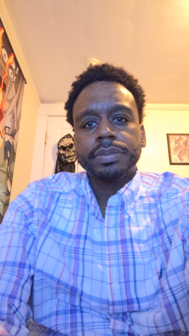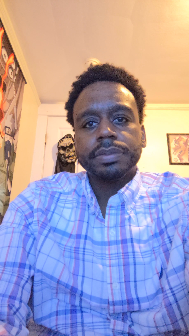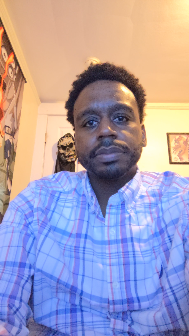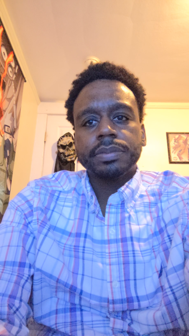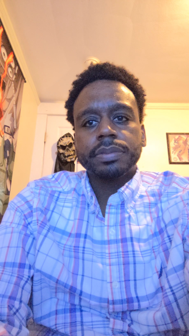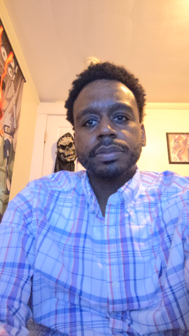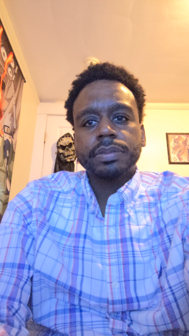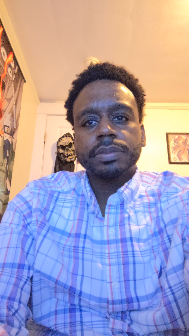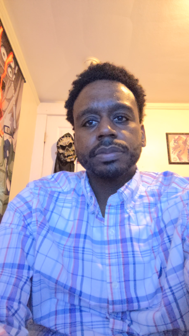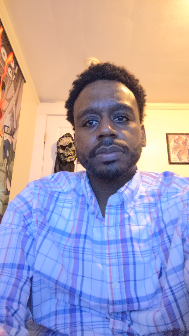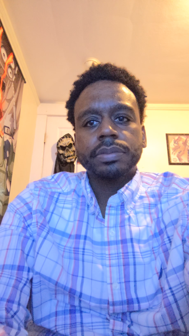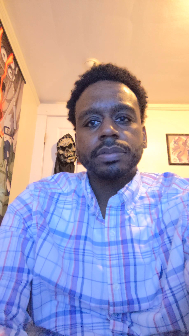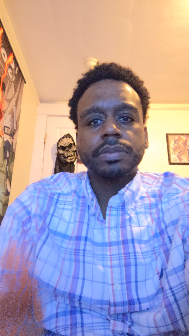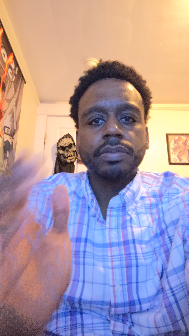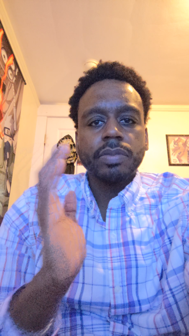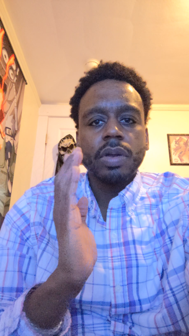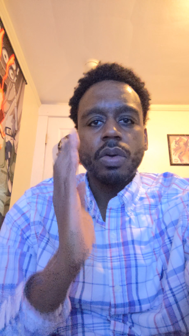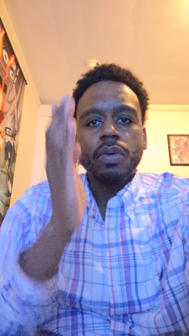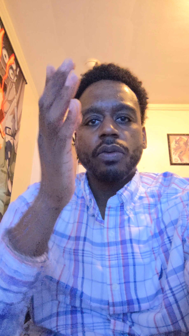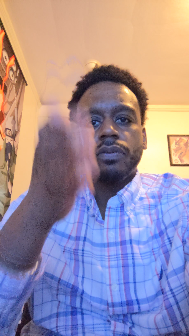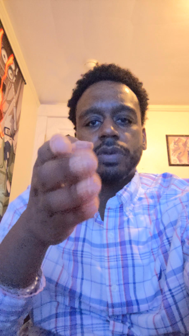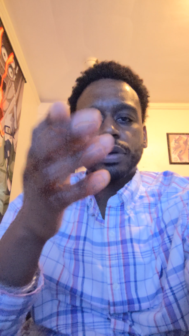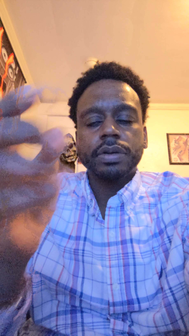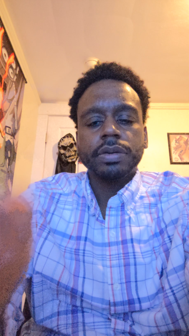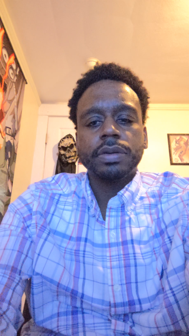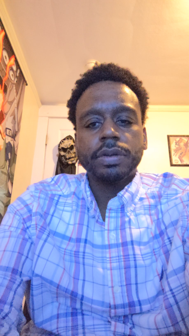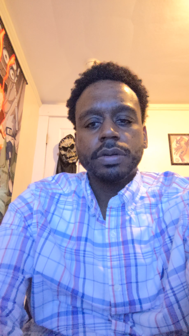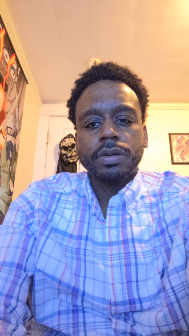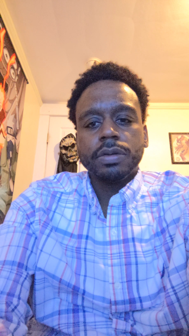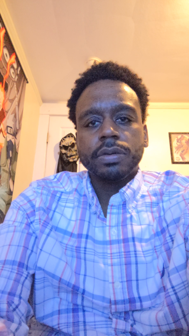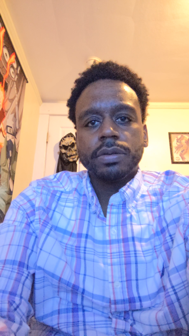over